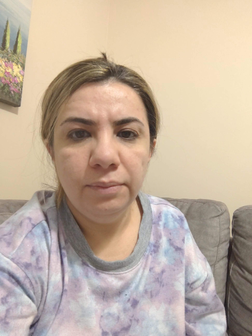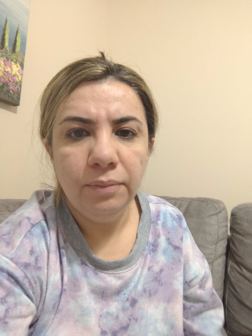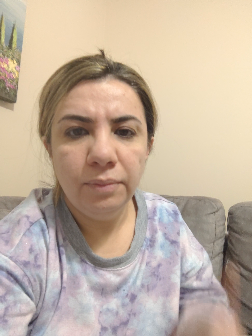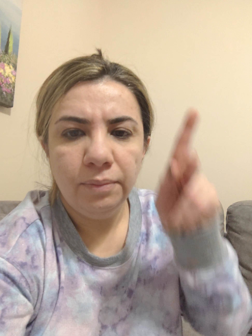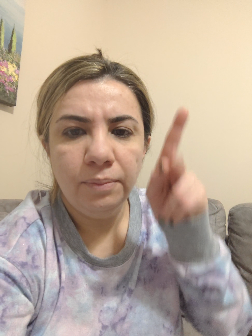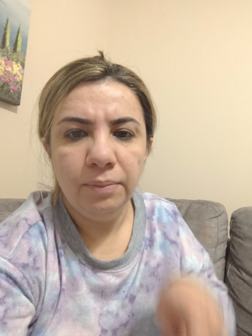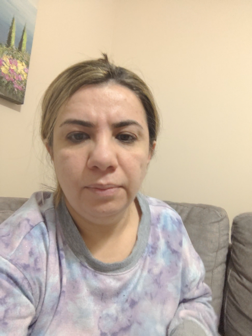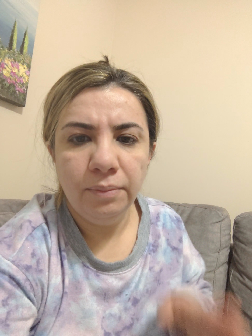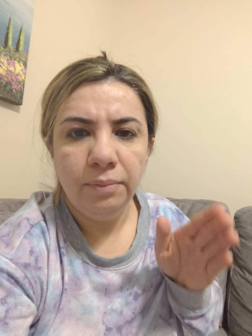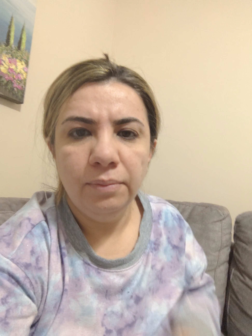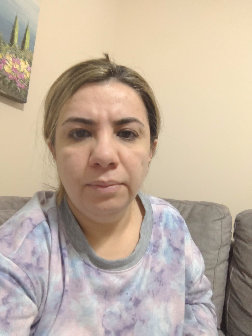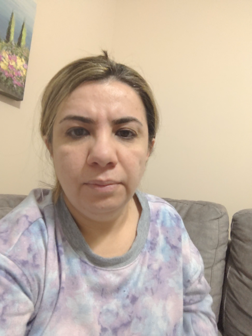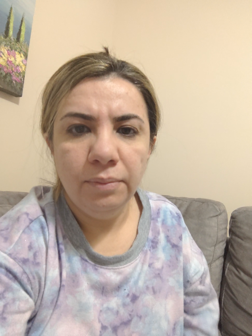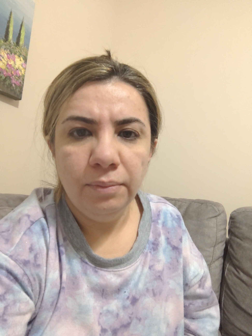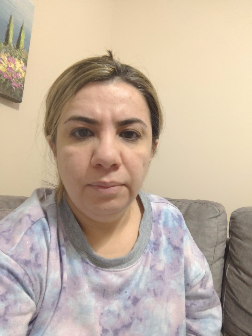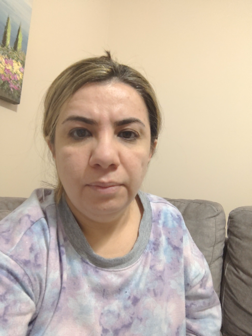person